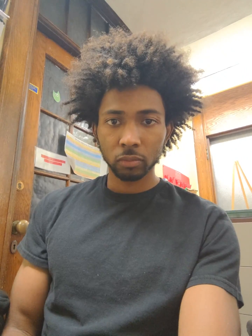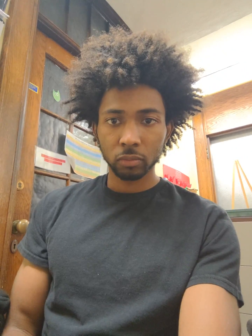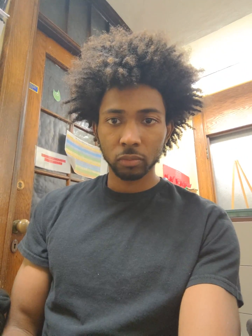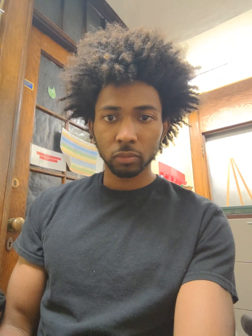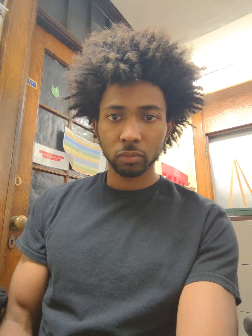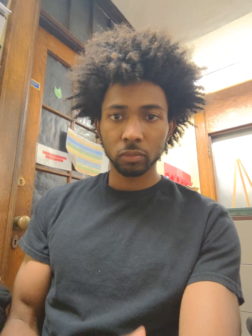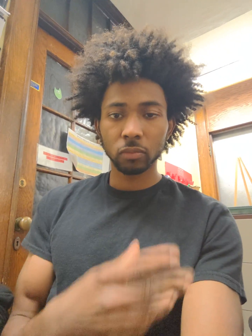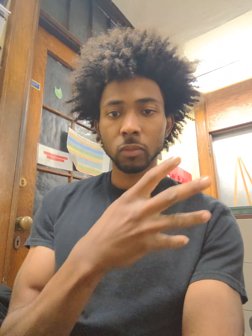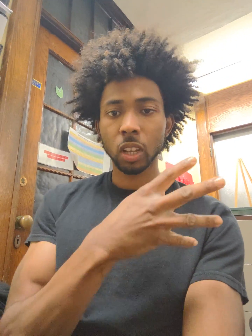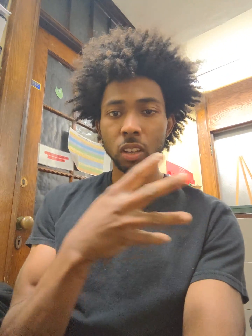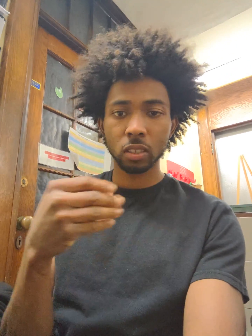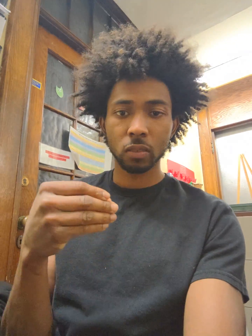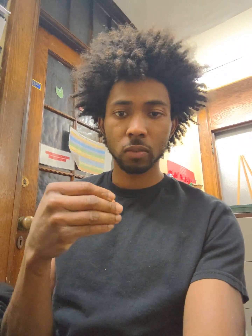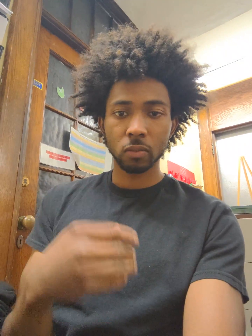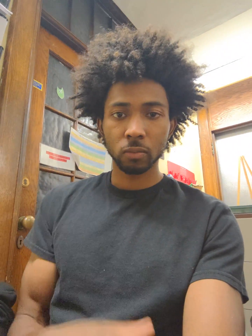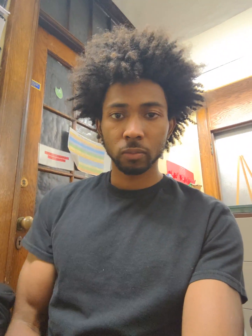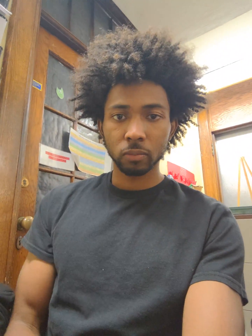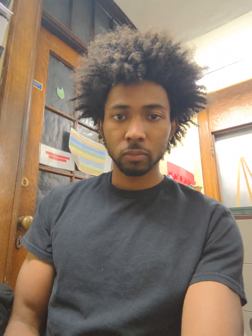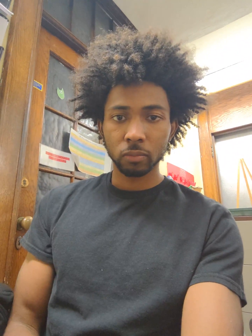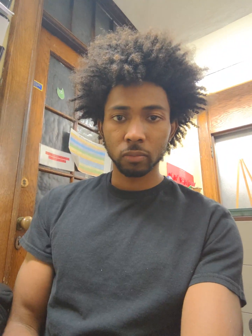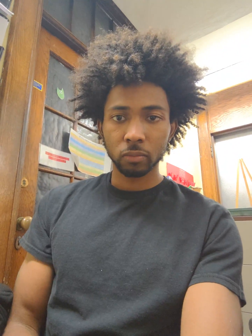and